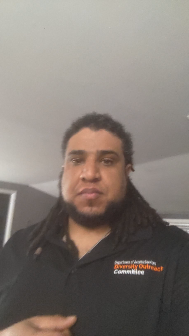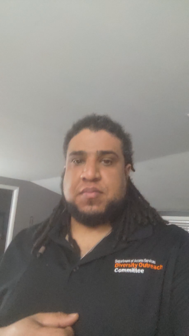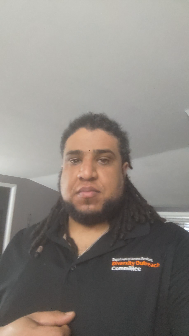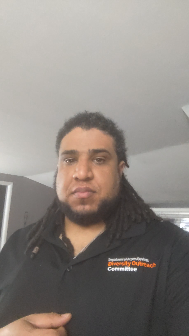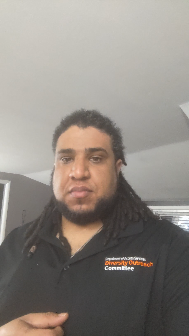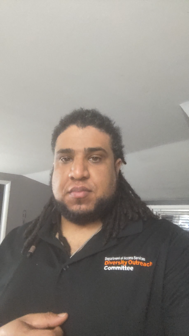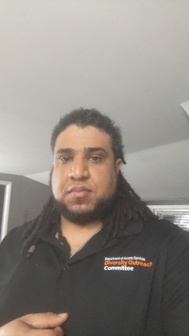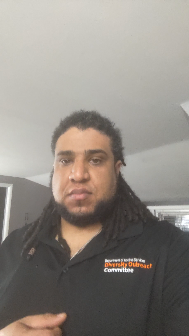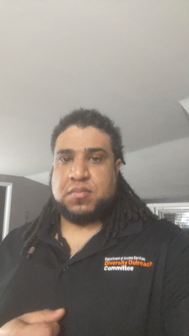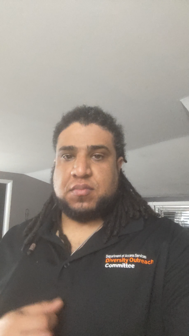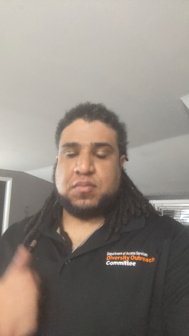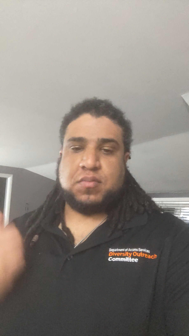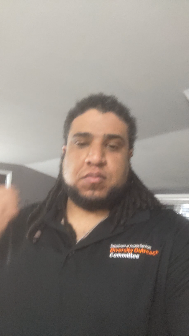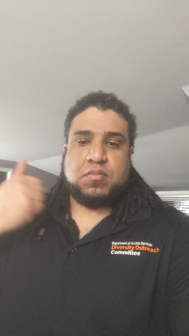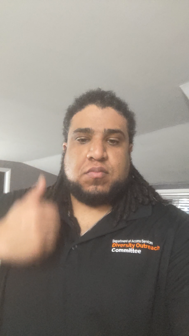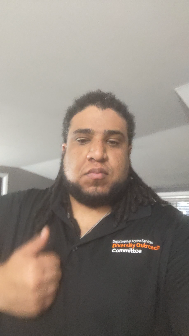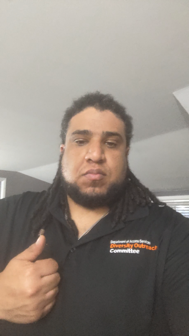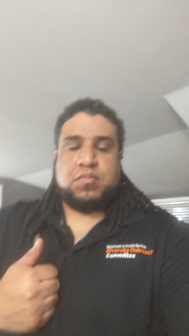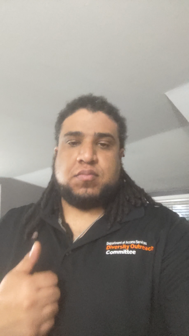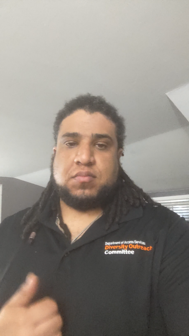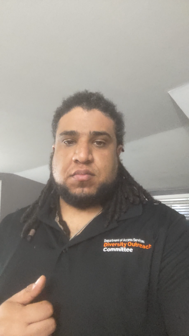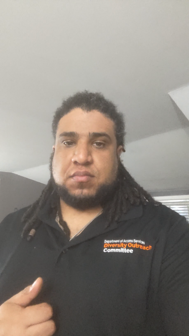coats